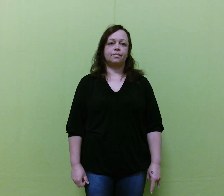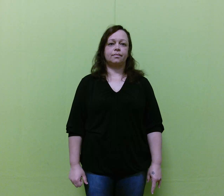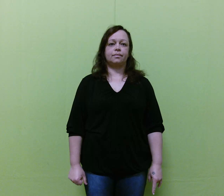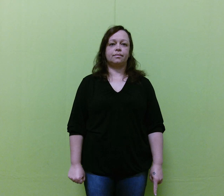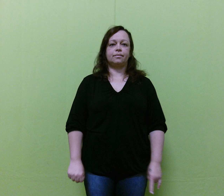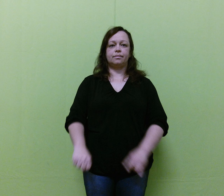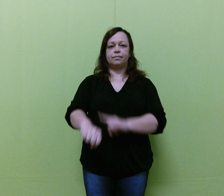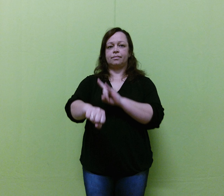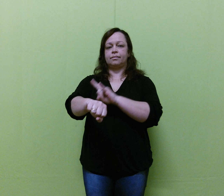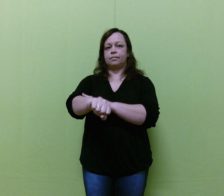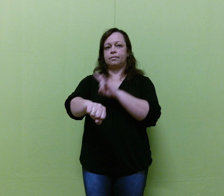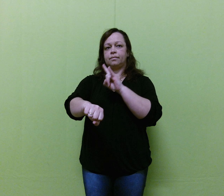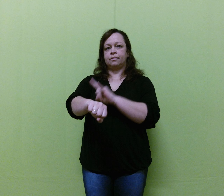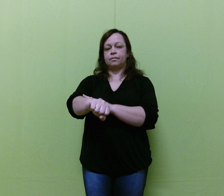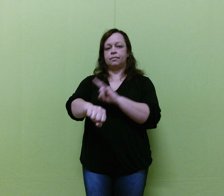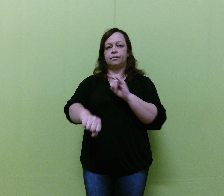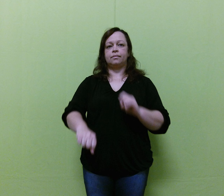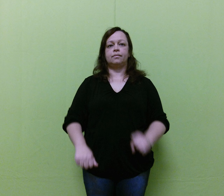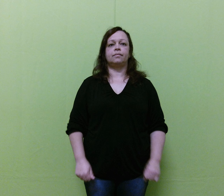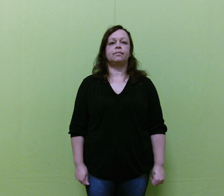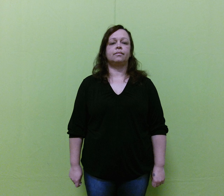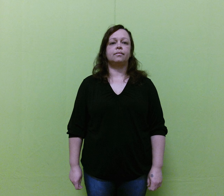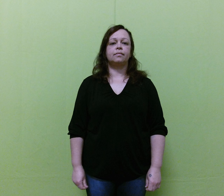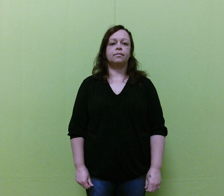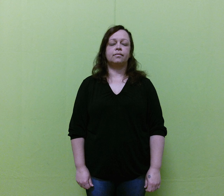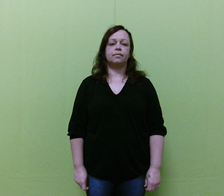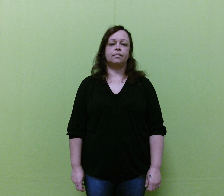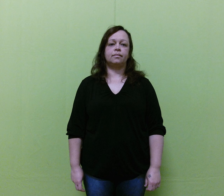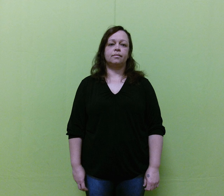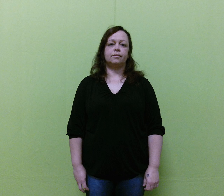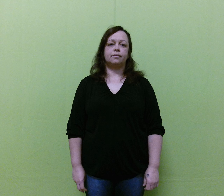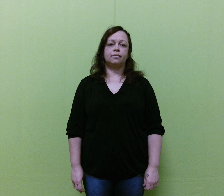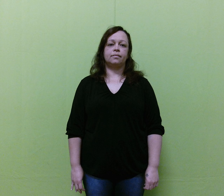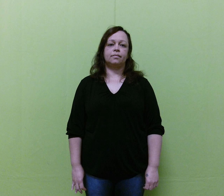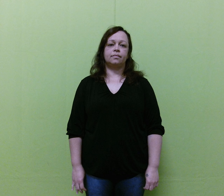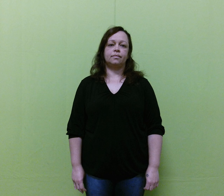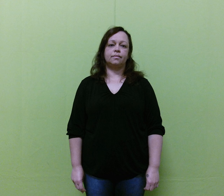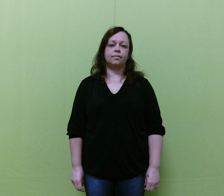banheiro